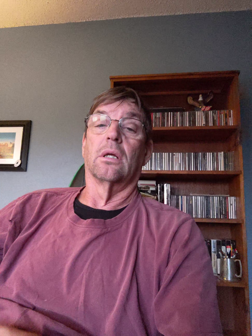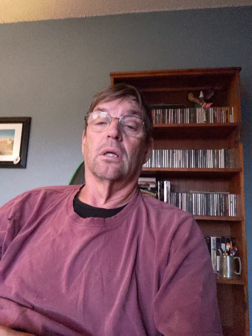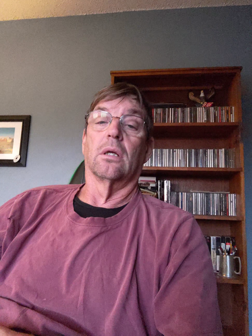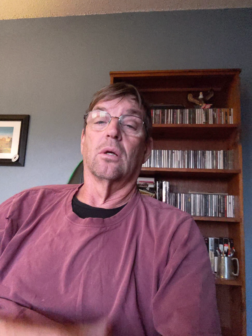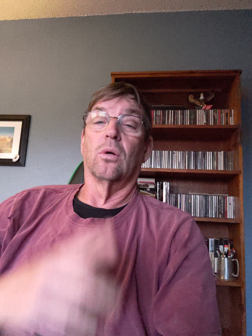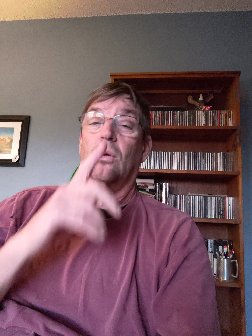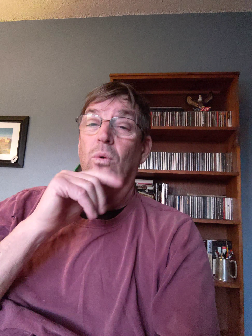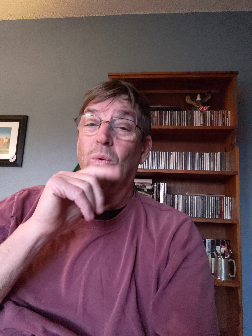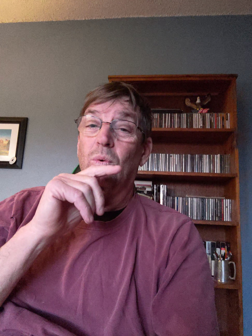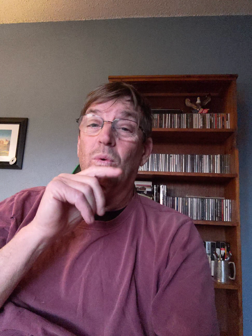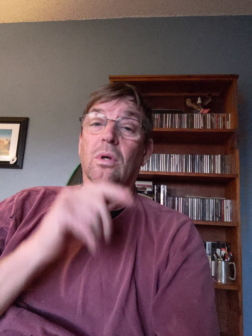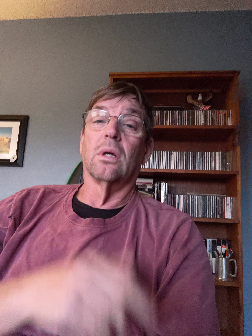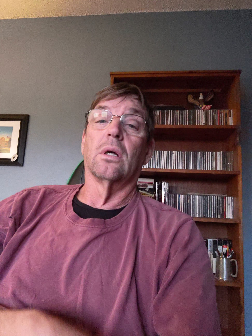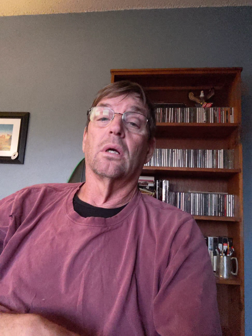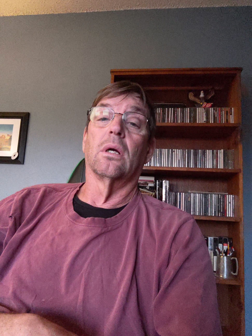who